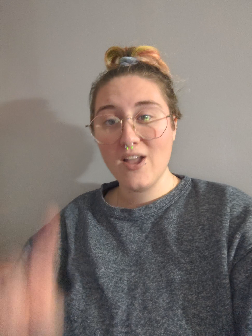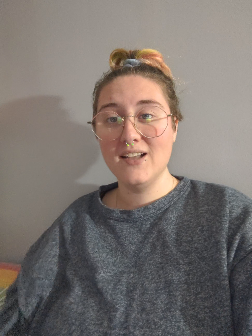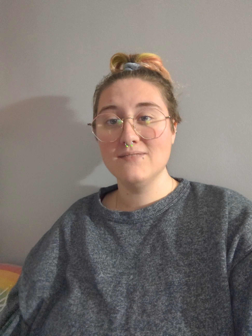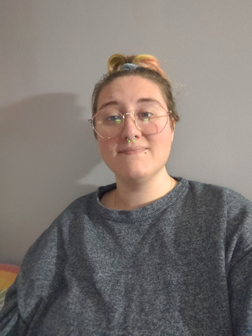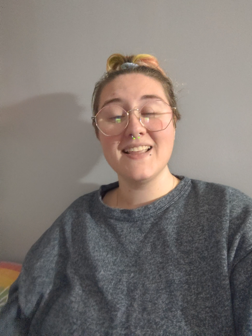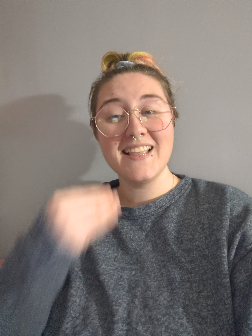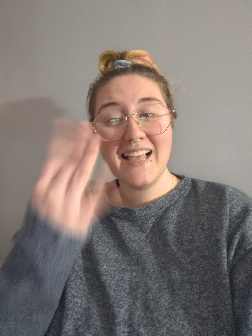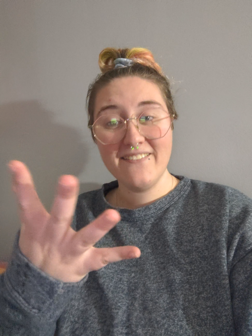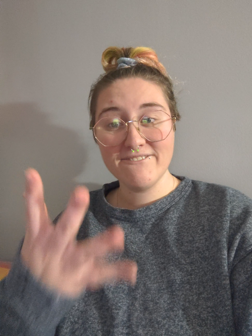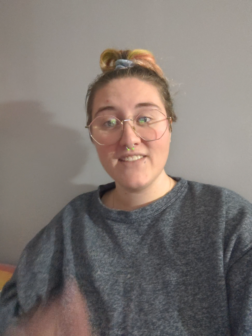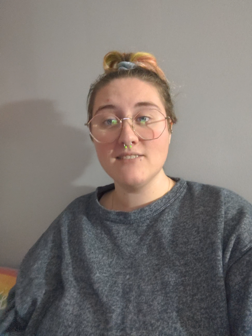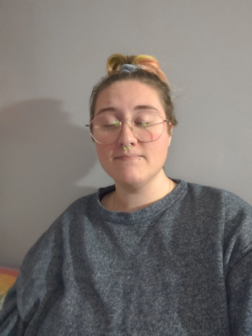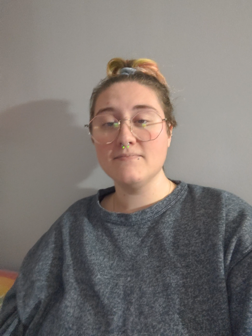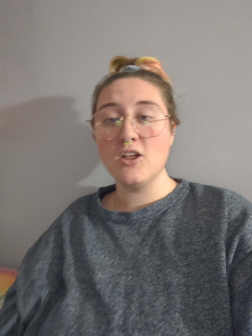give